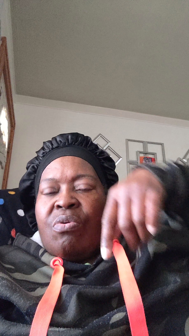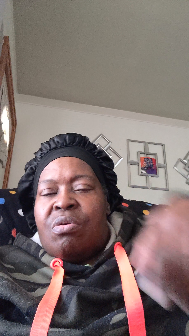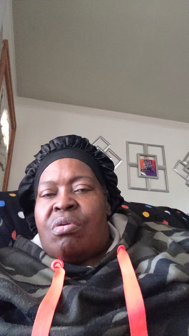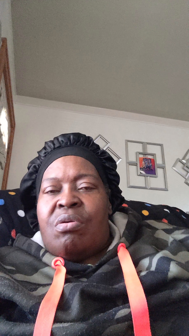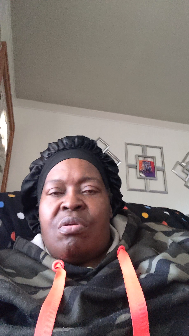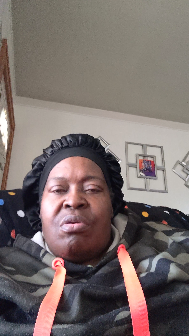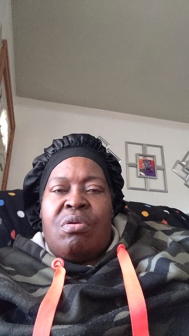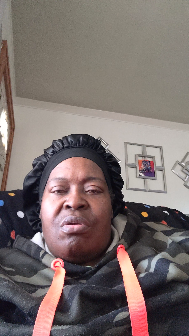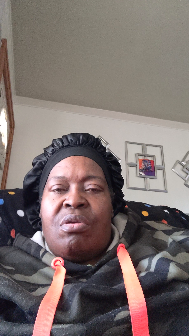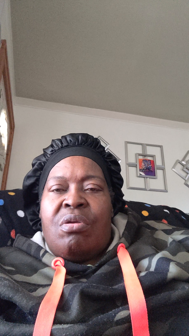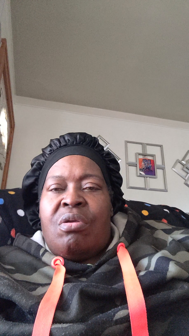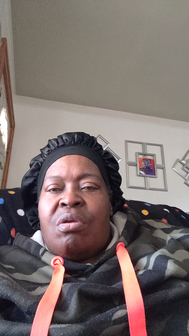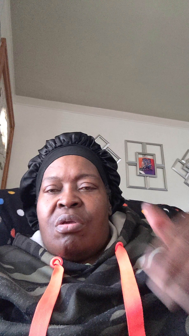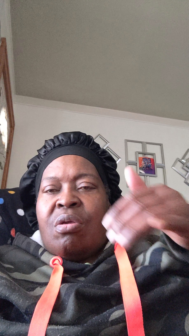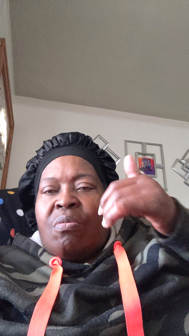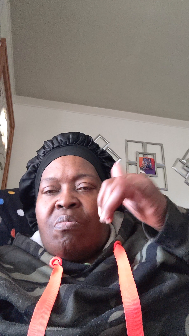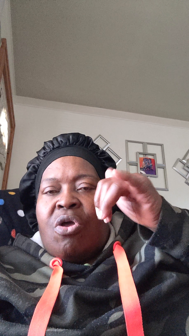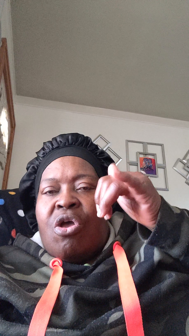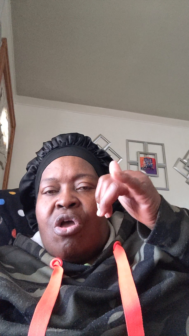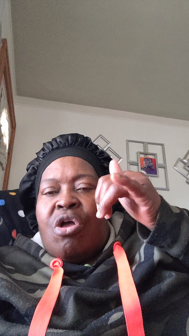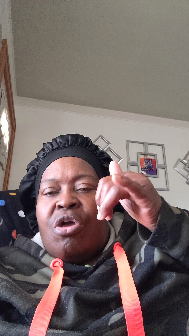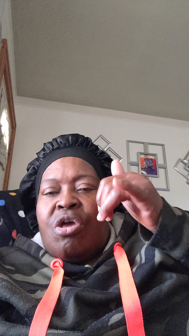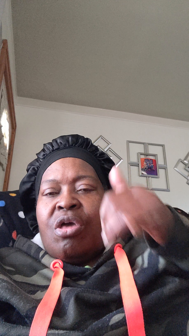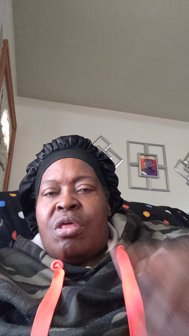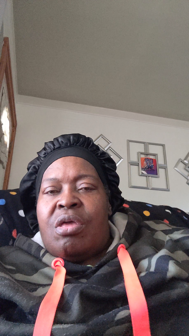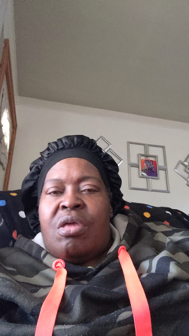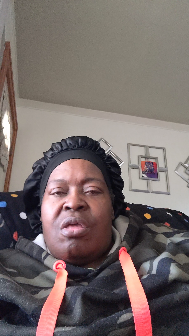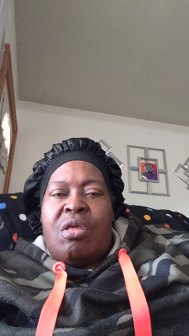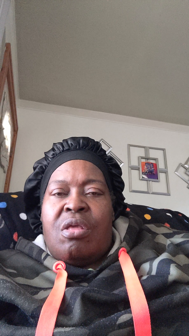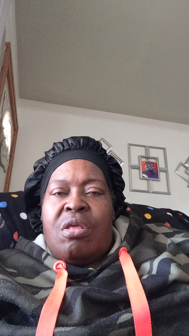party